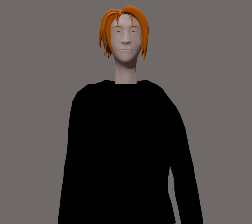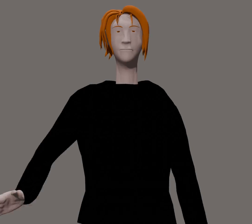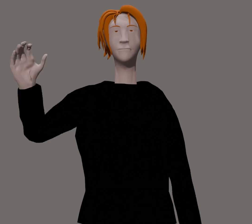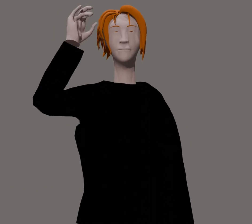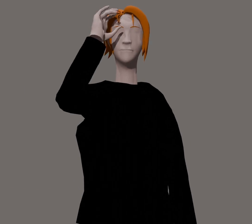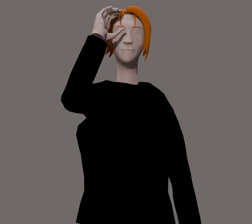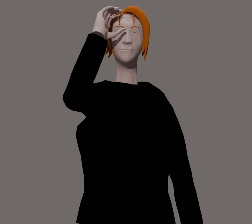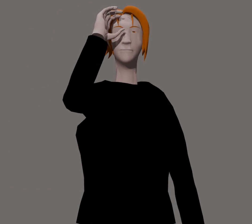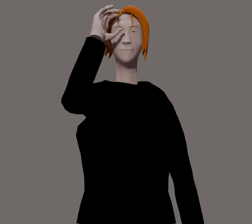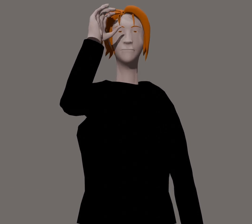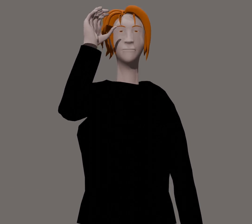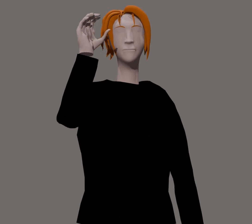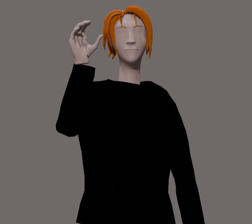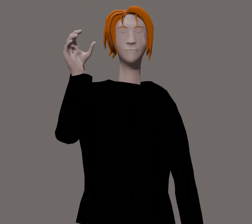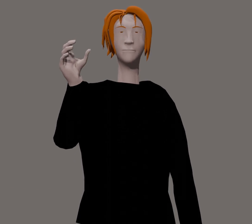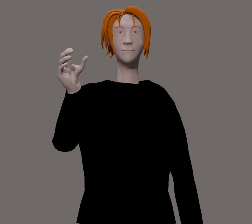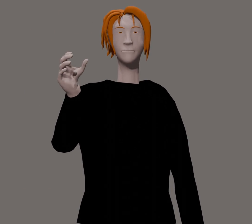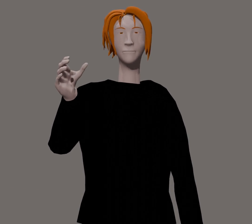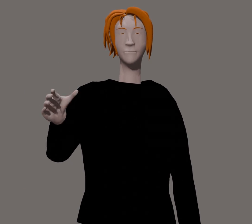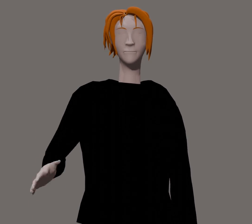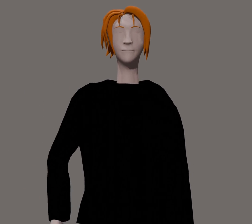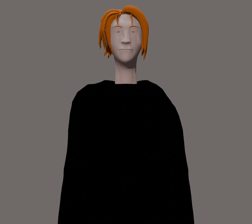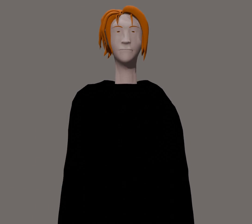Concept